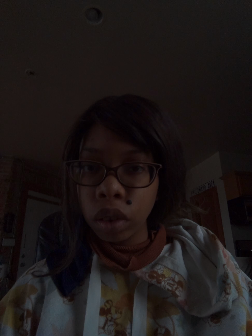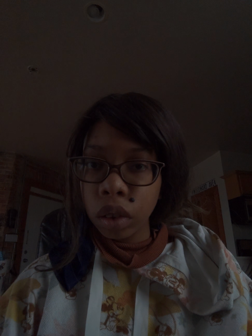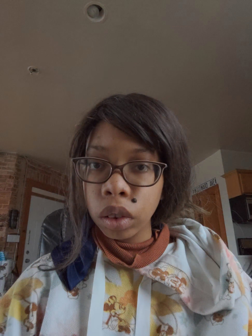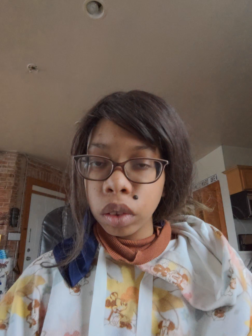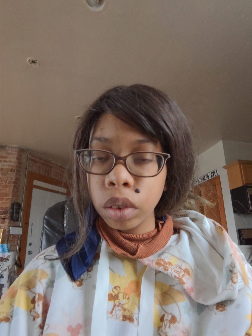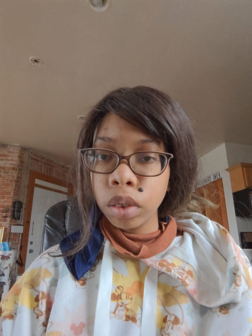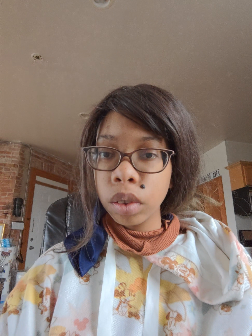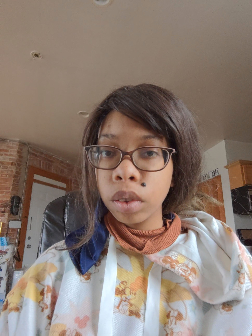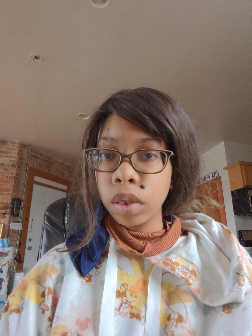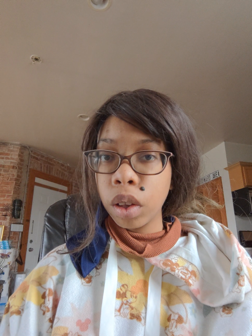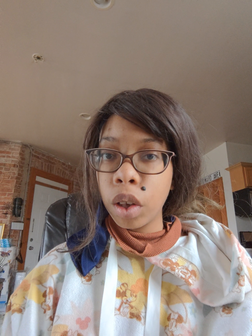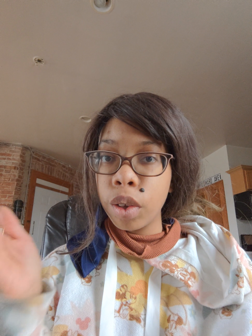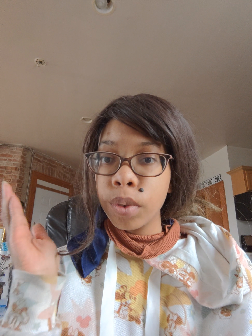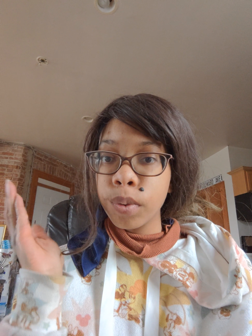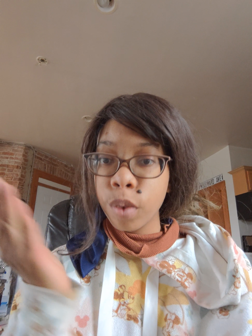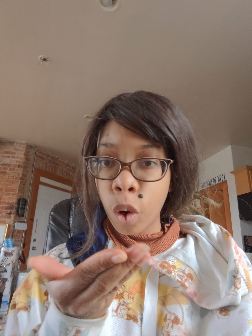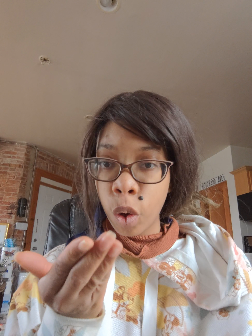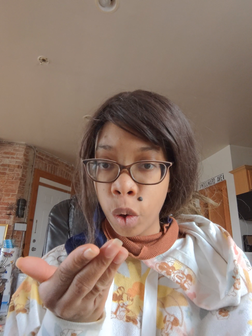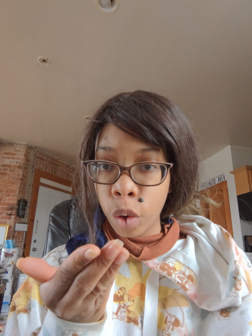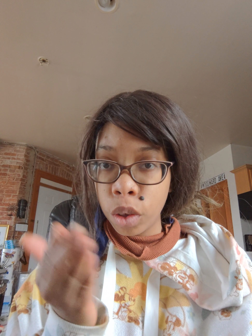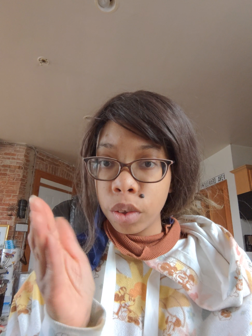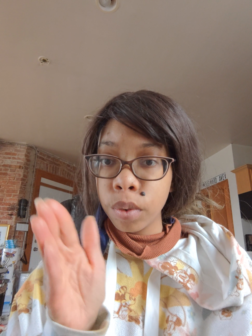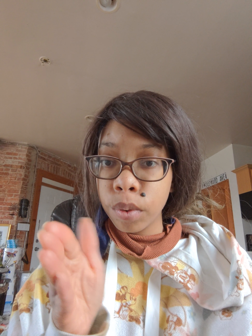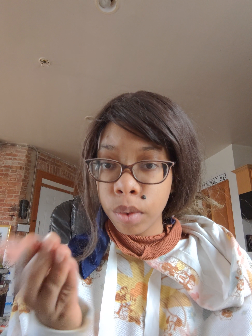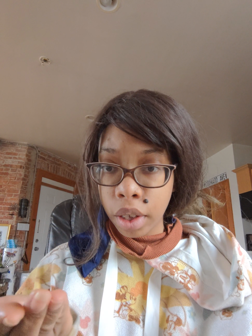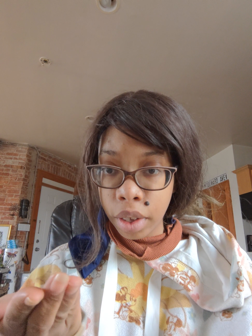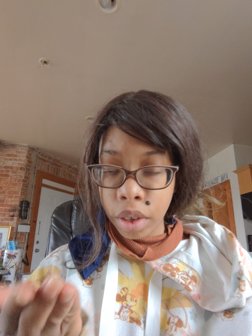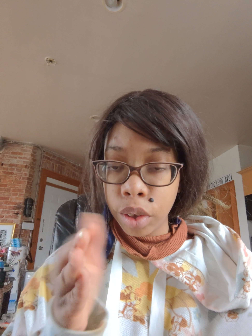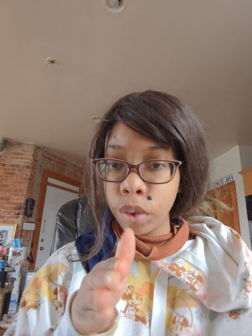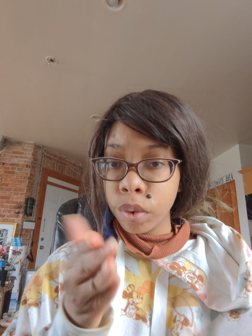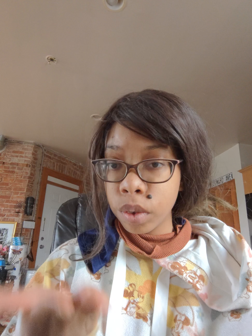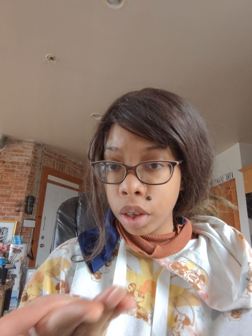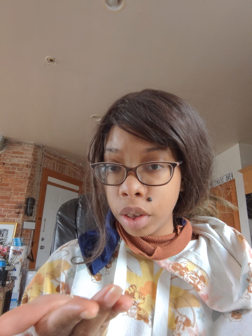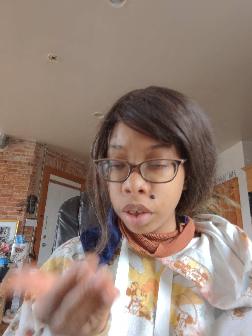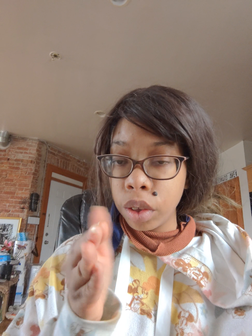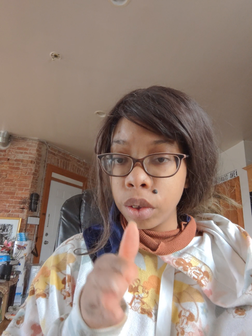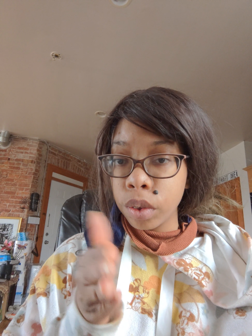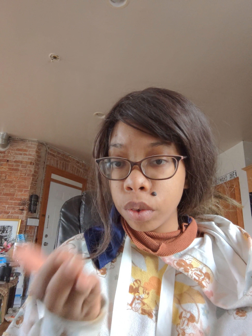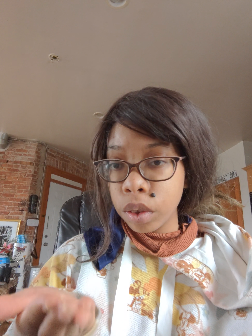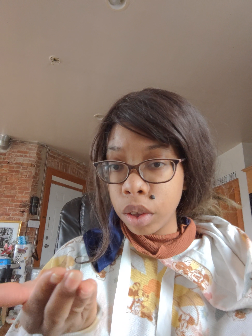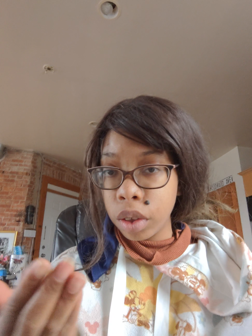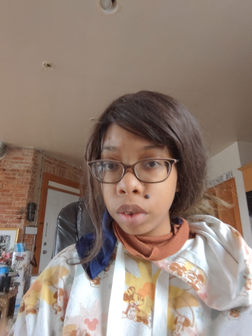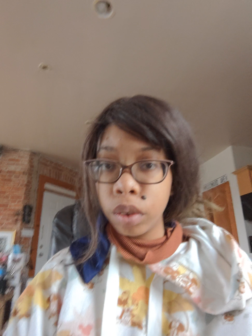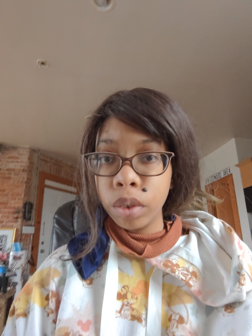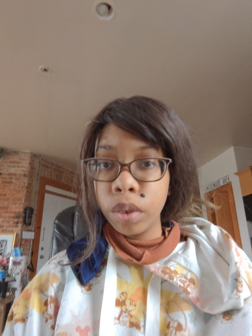book